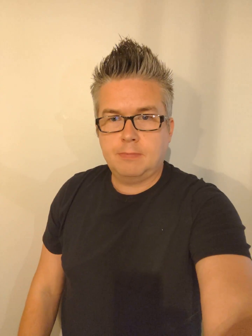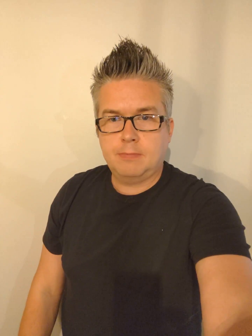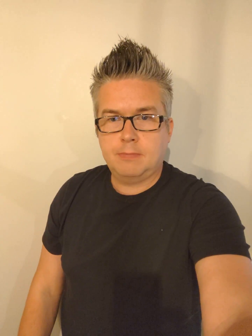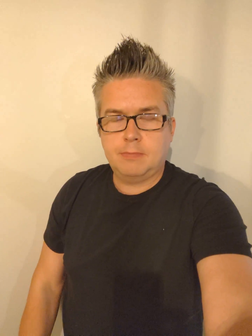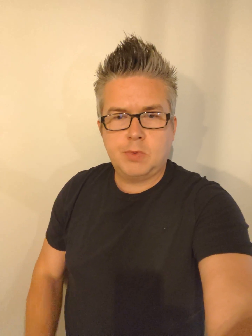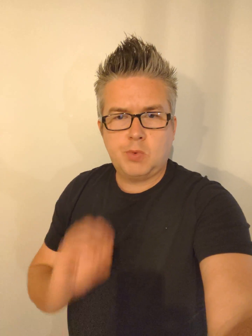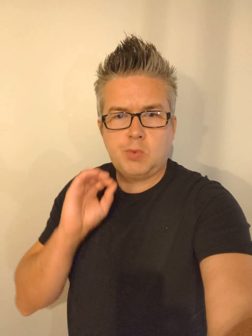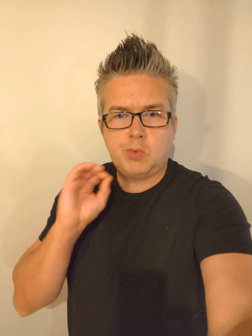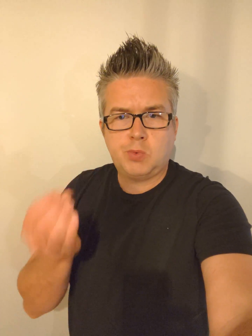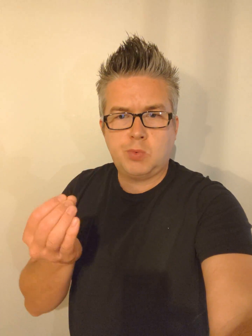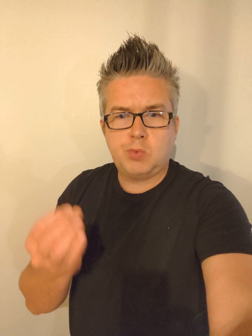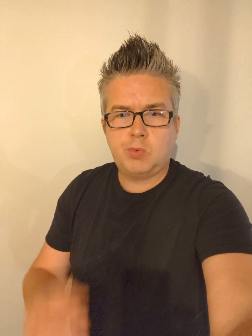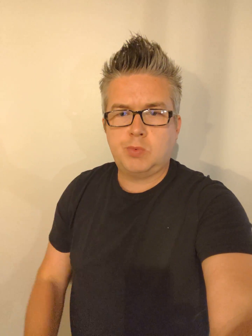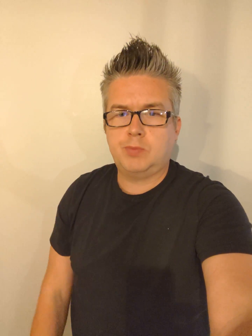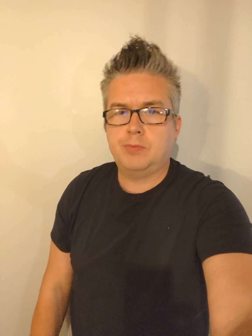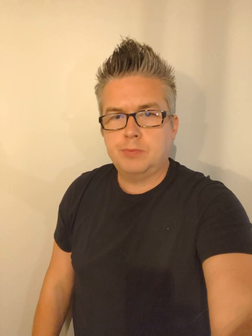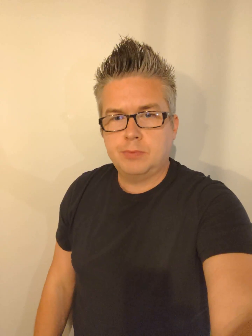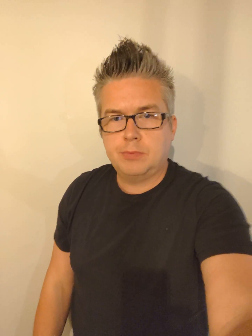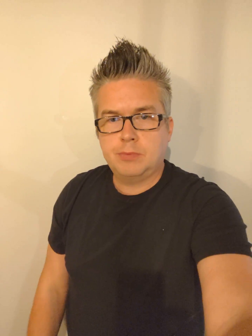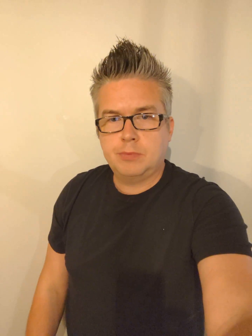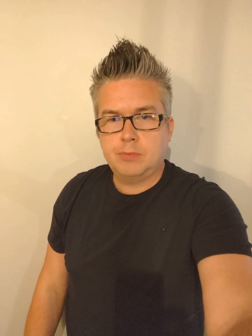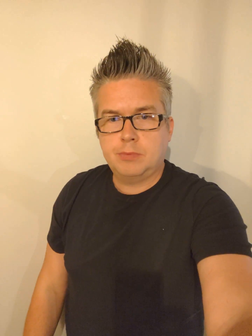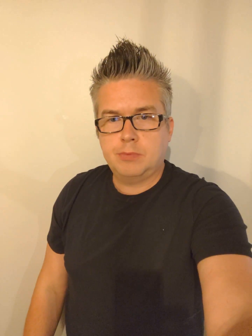none